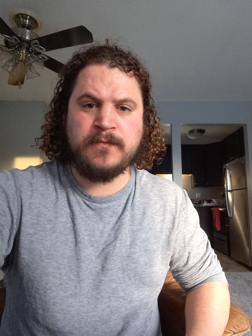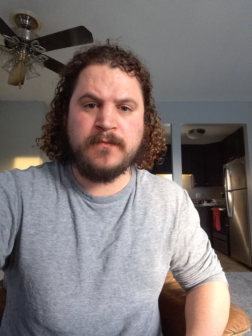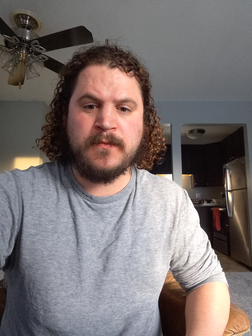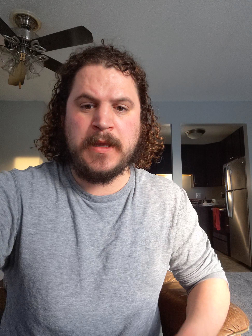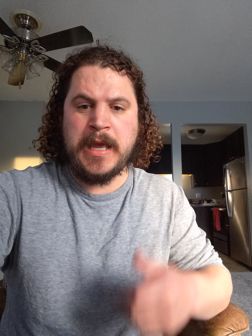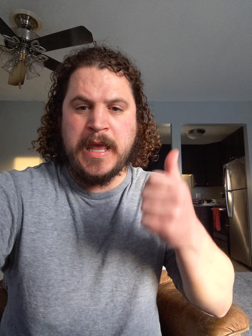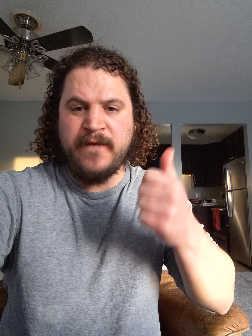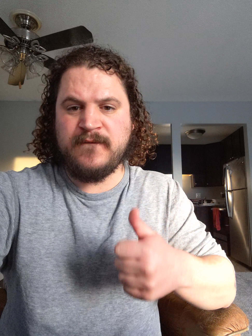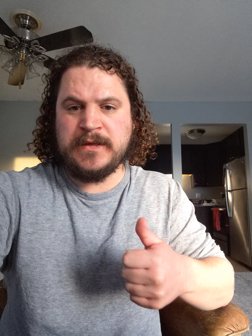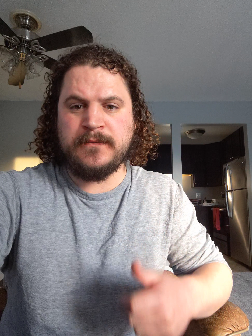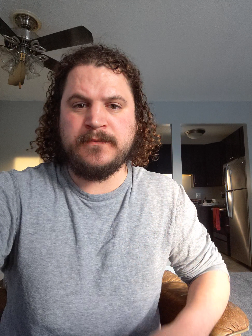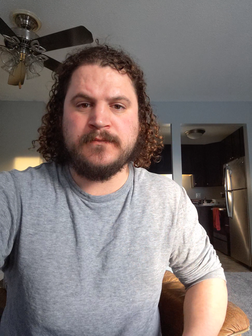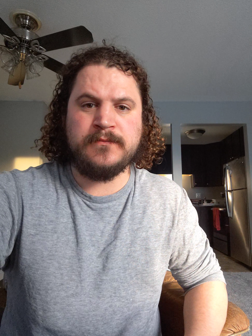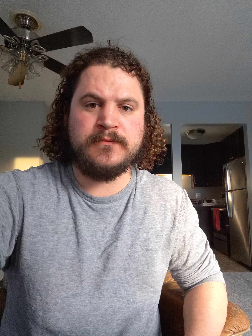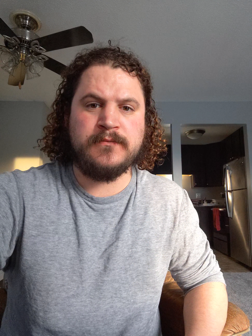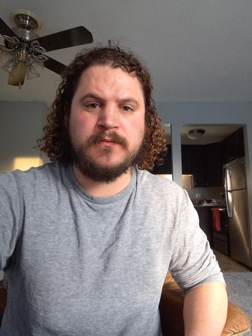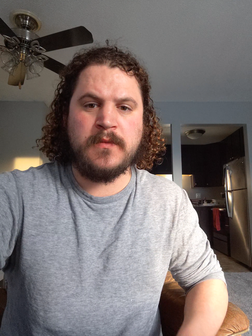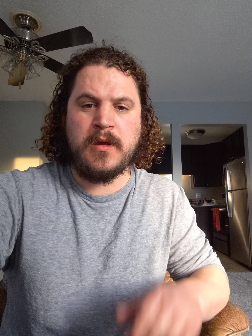every